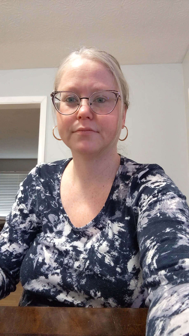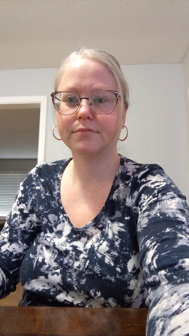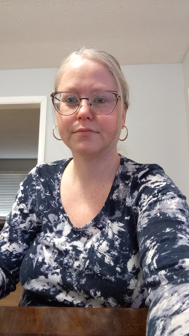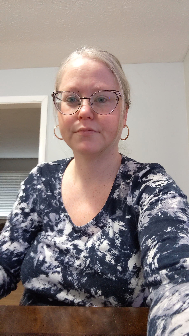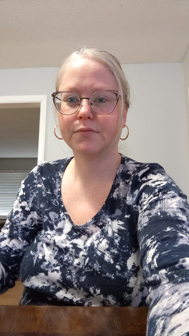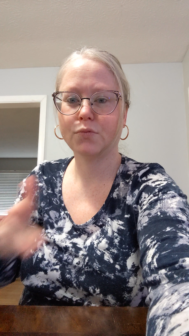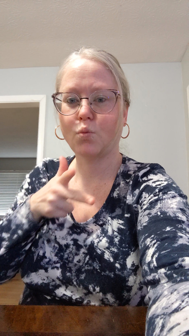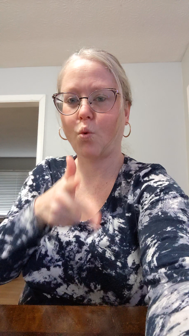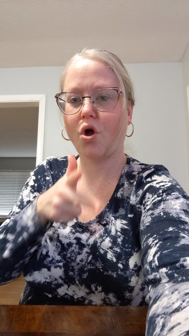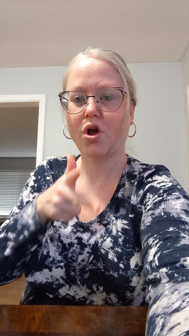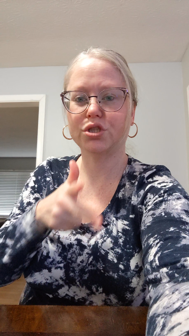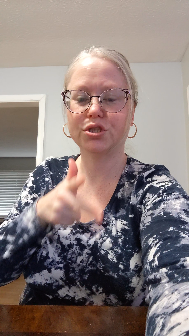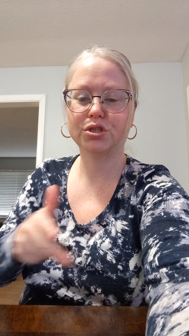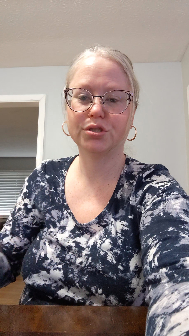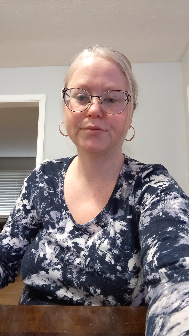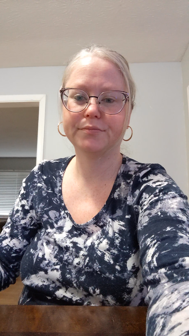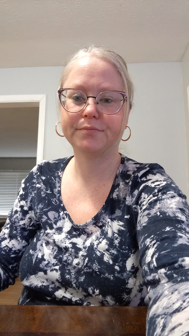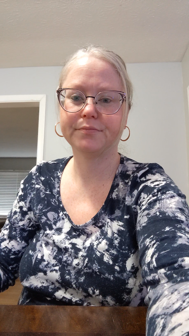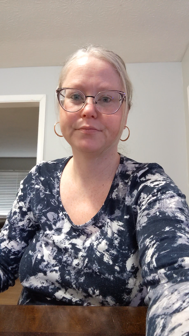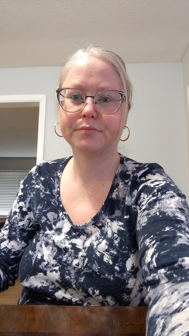garage